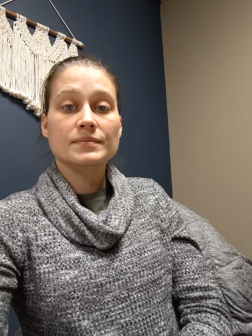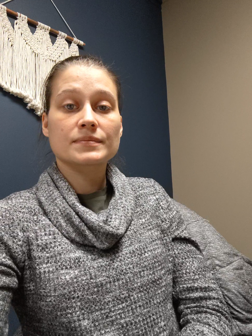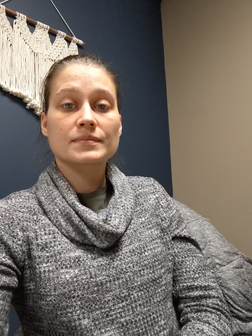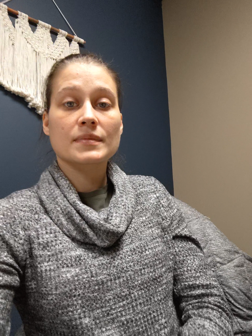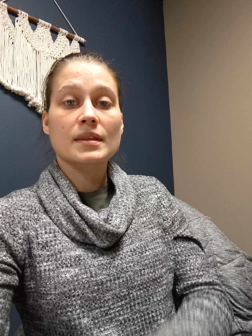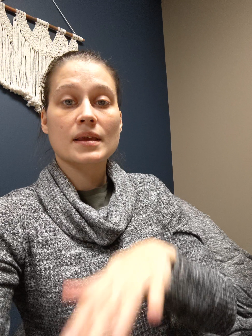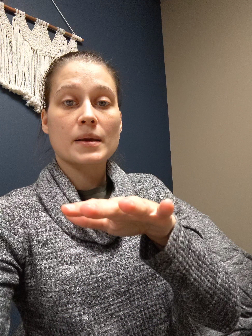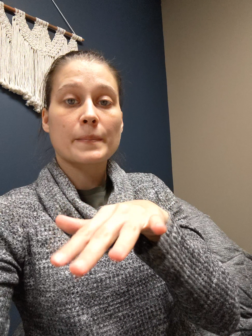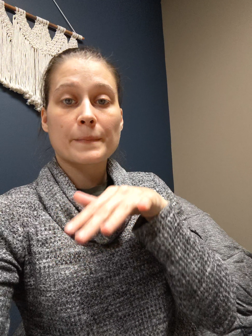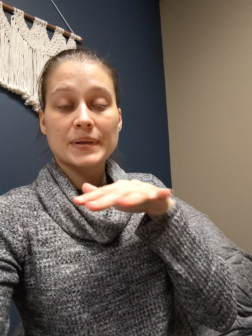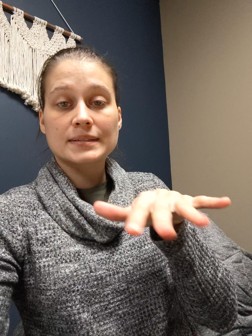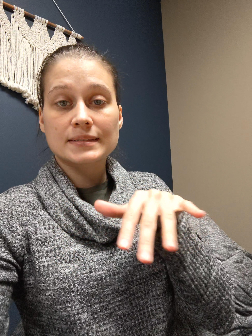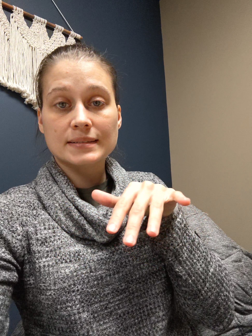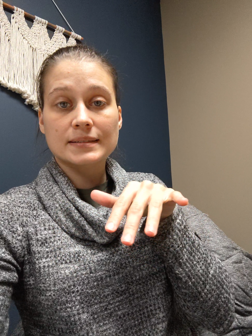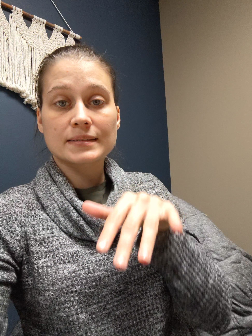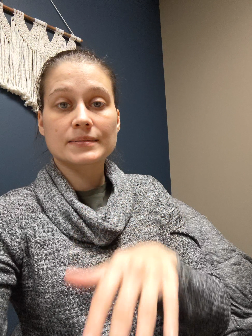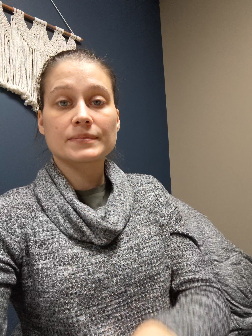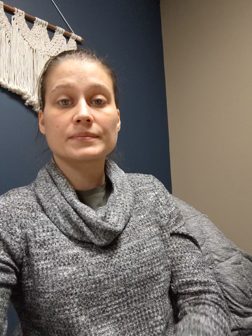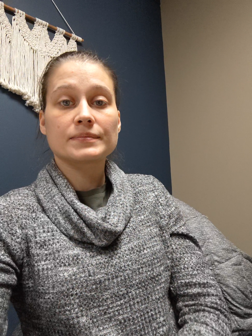mitten